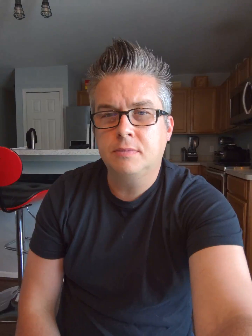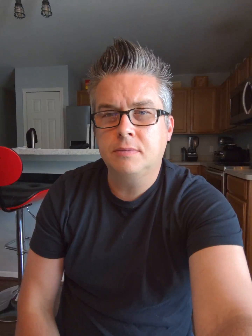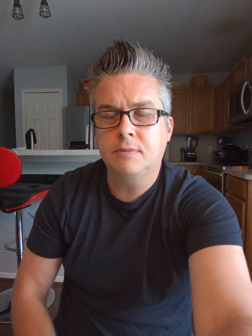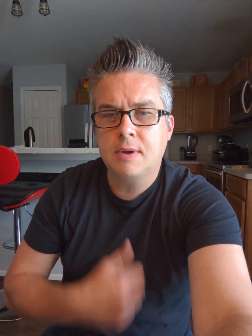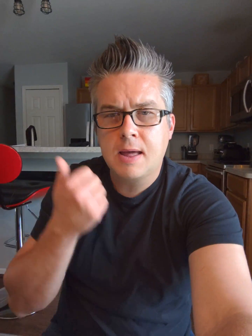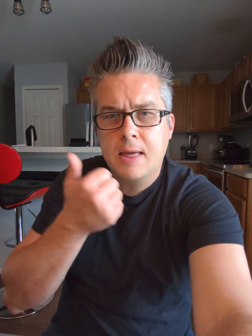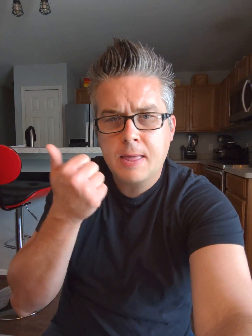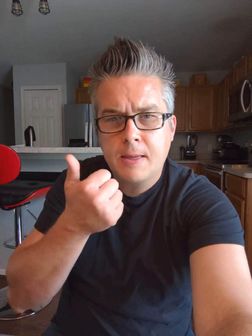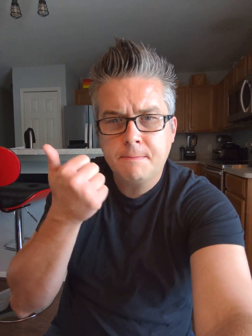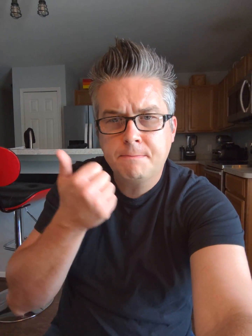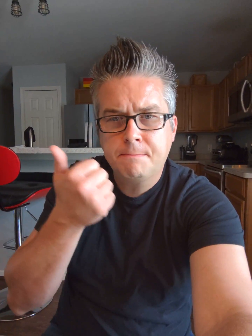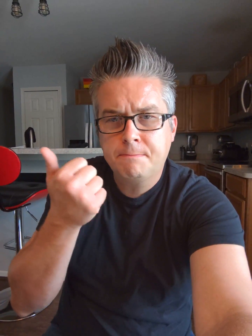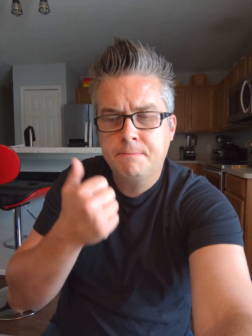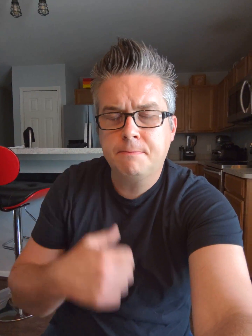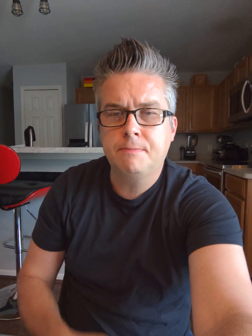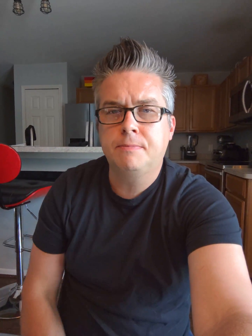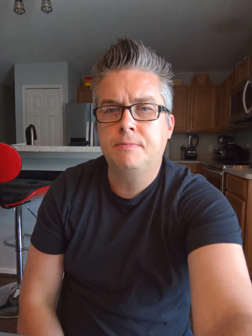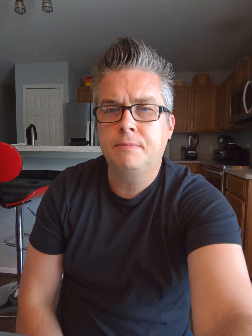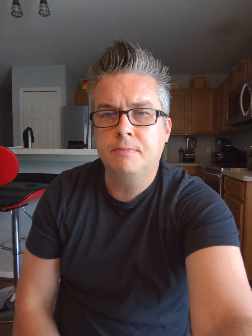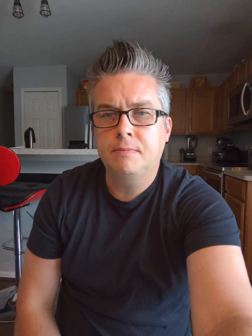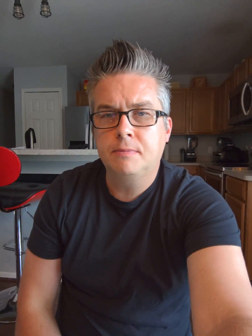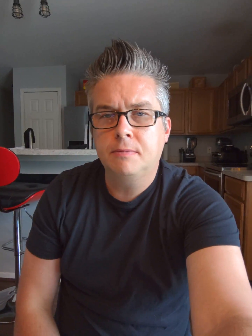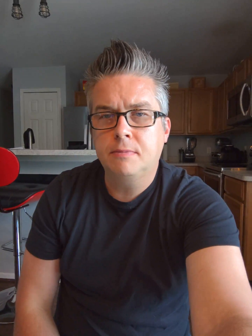help